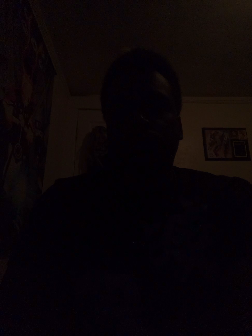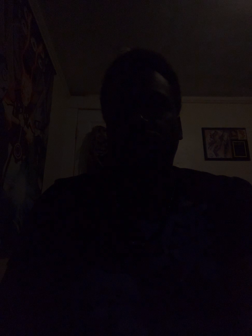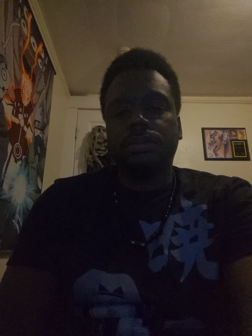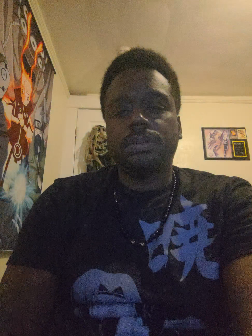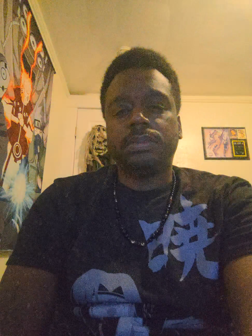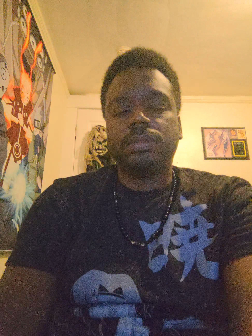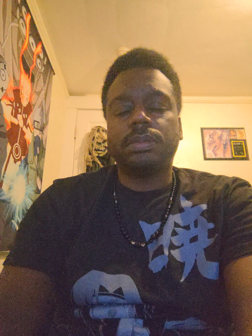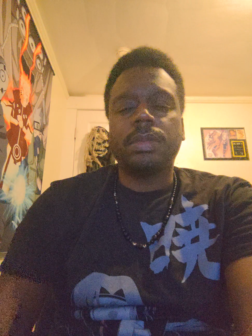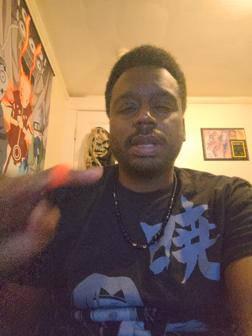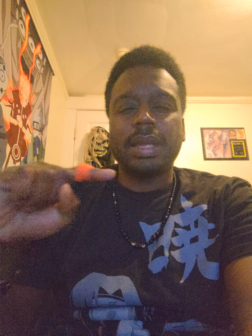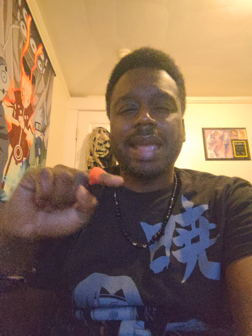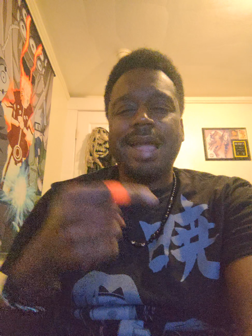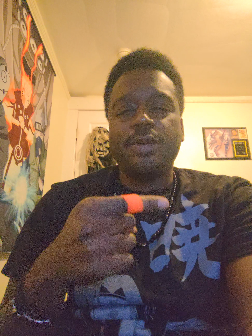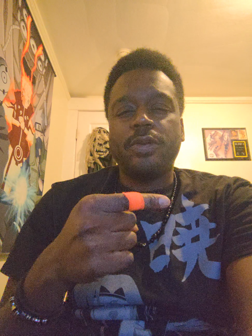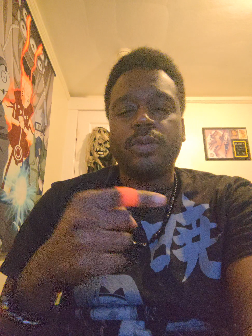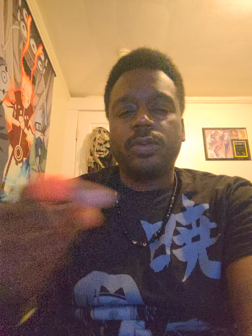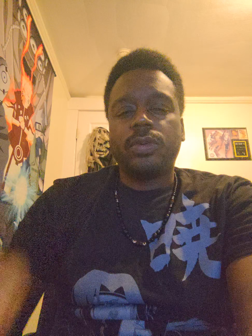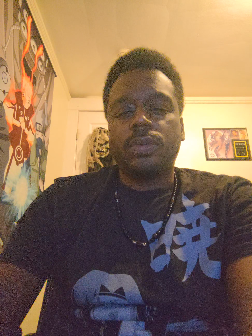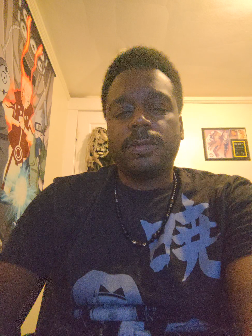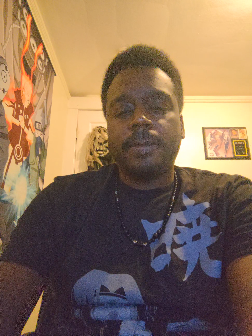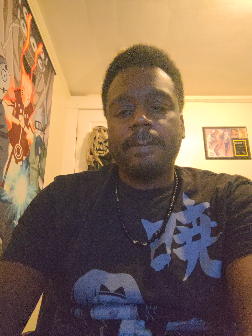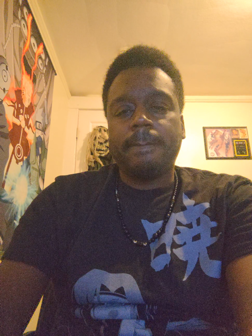owie